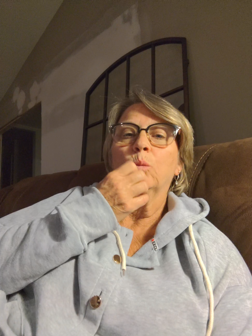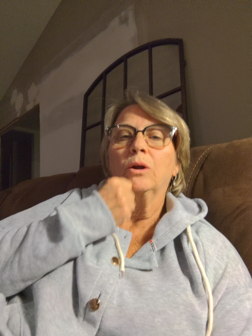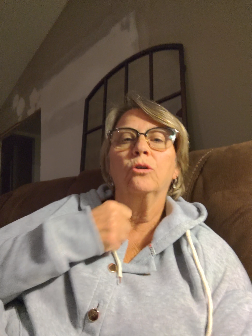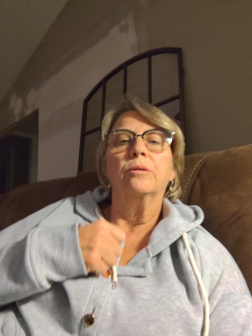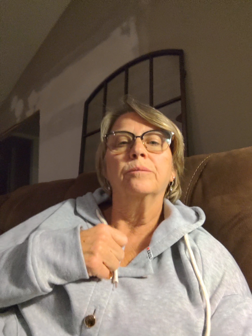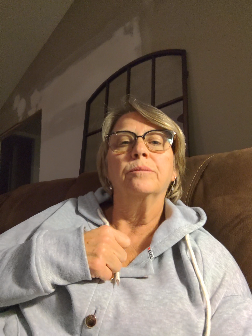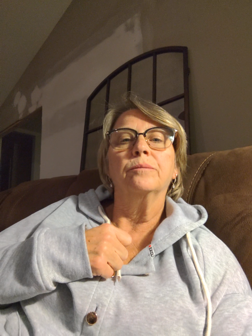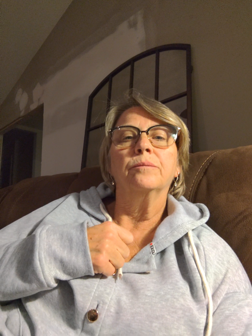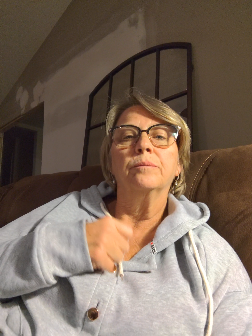underwear